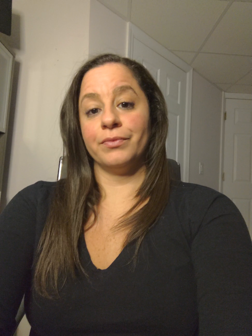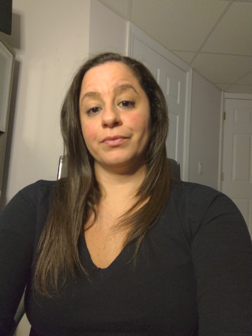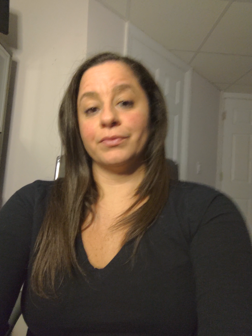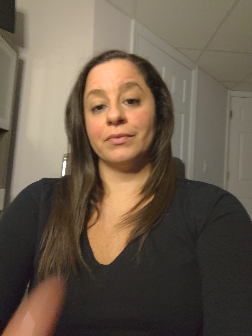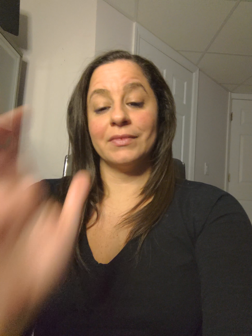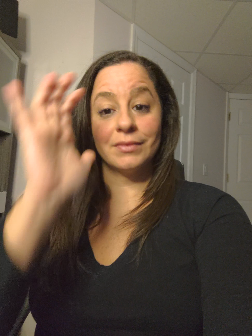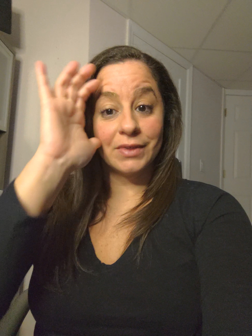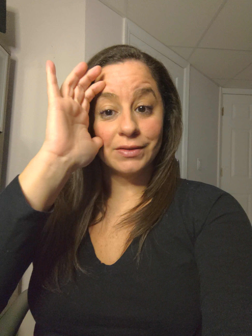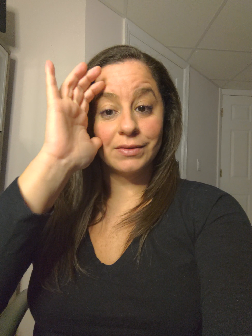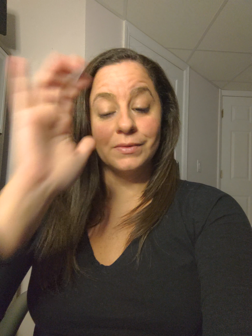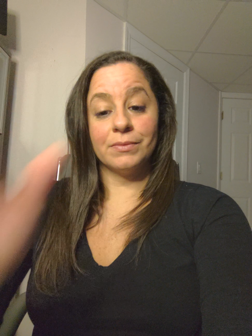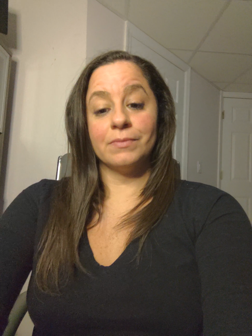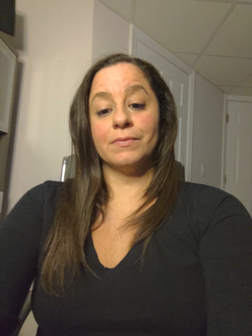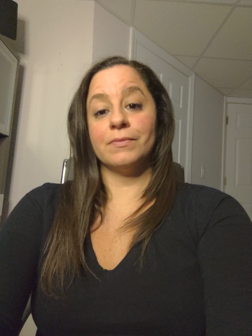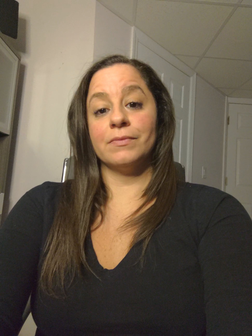listen